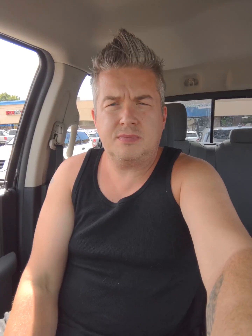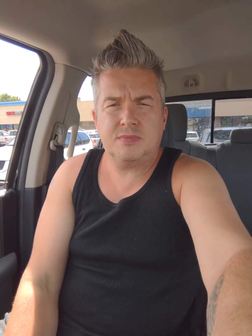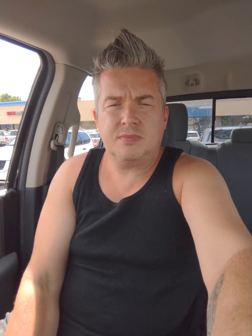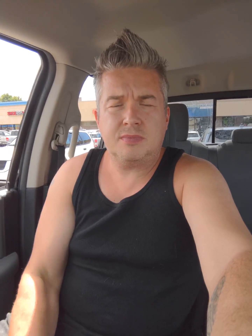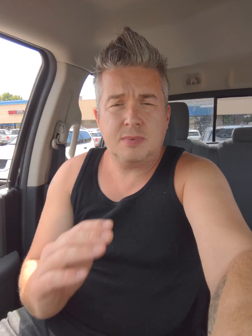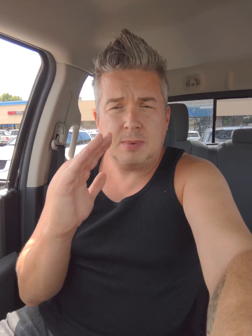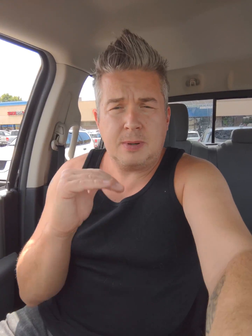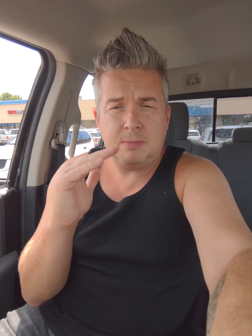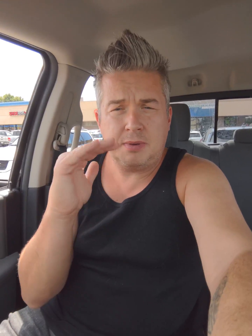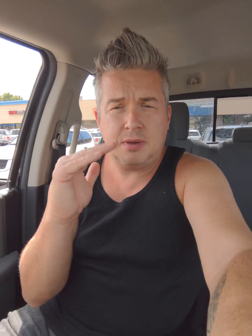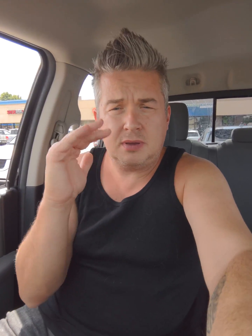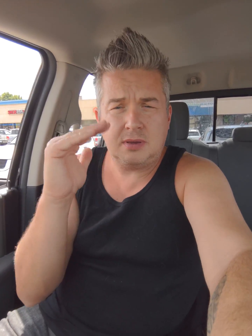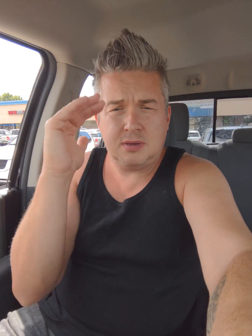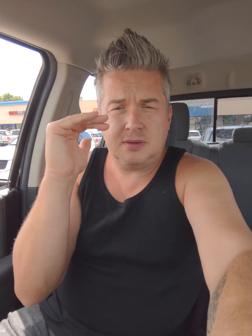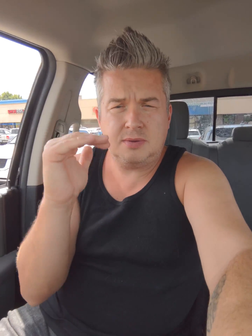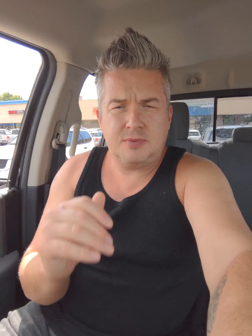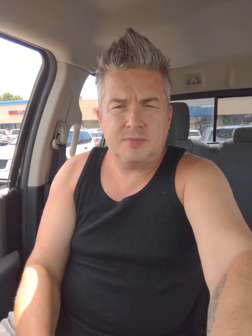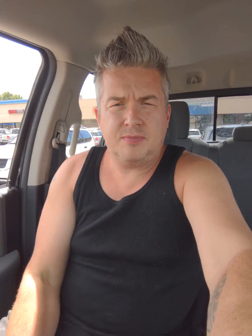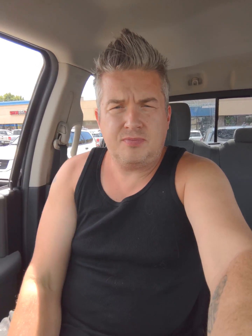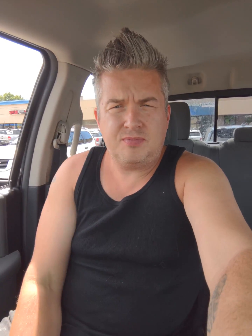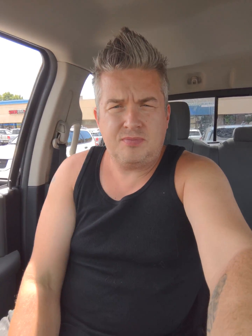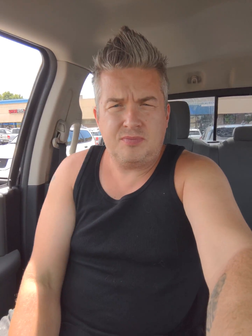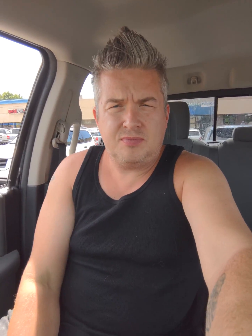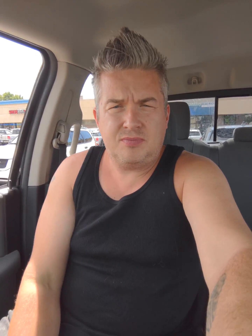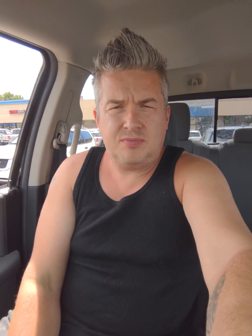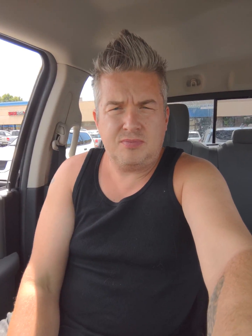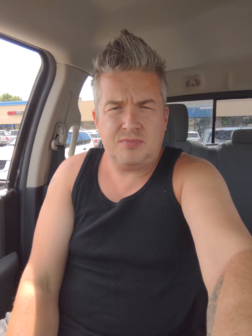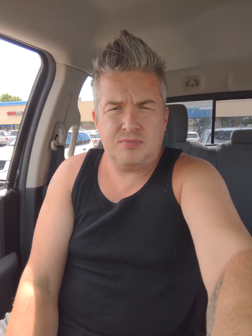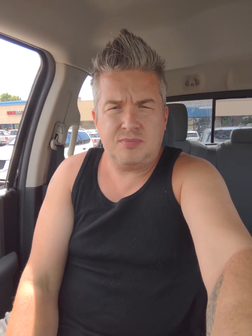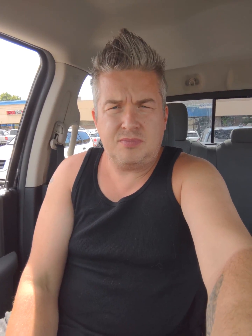build